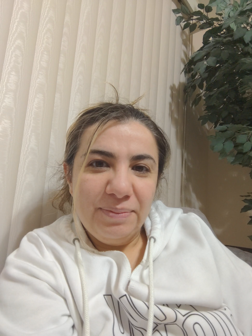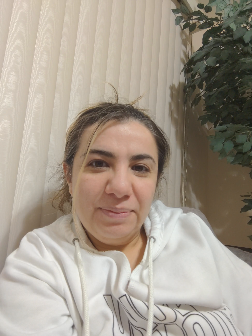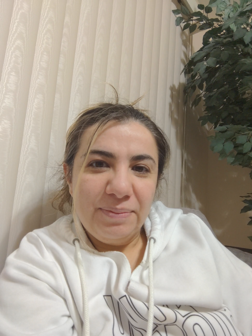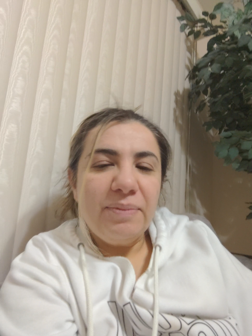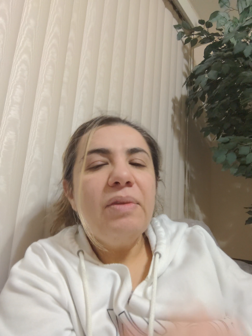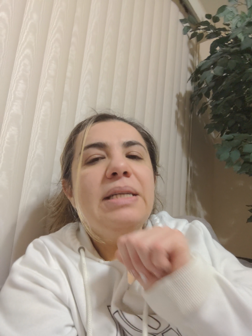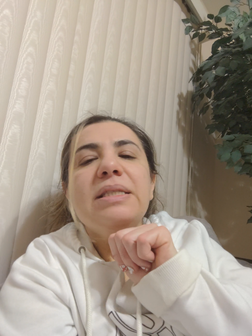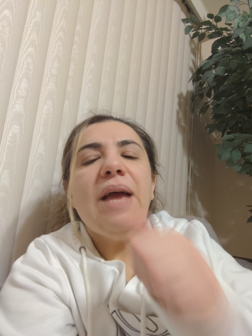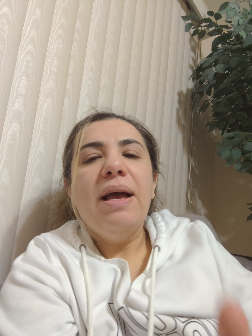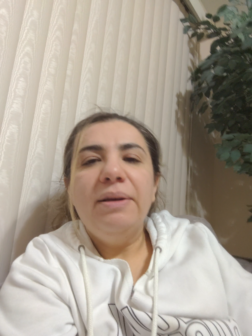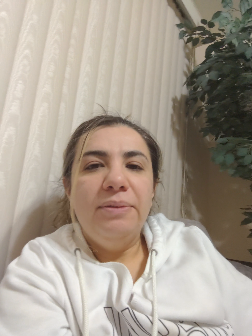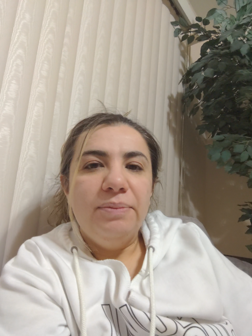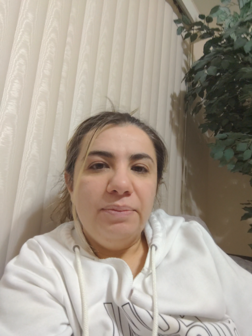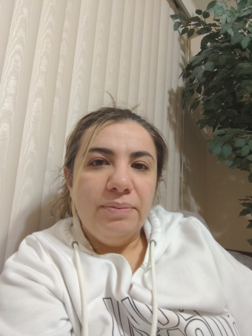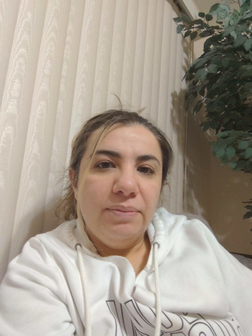not